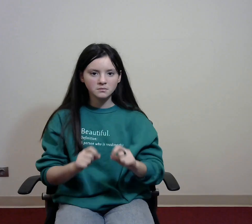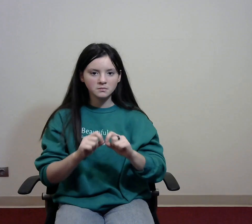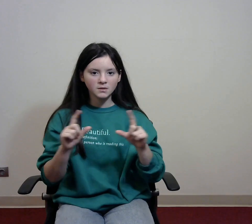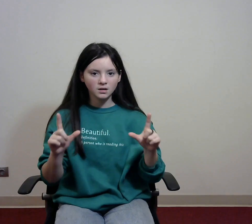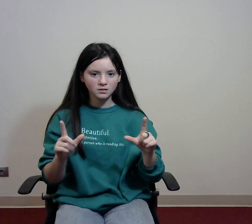məktəb